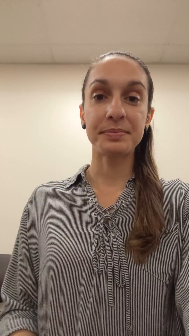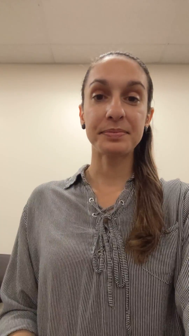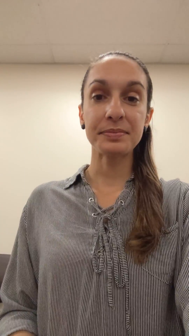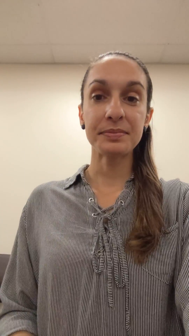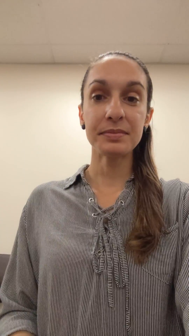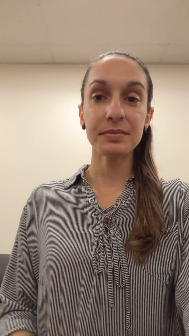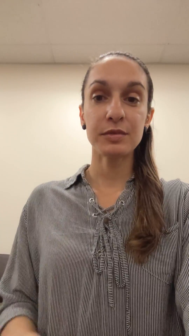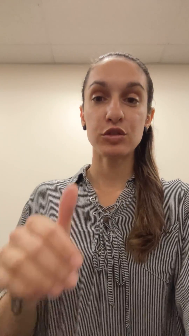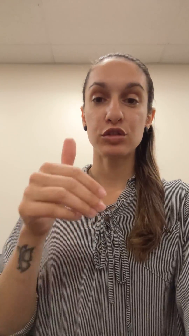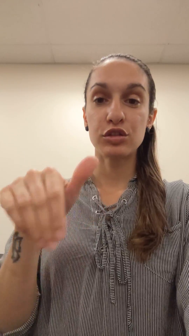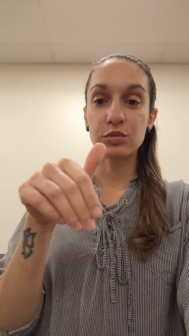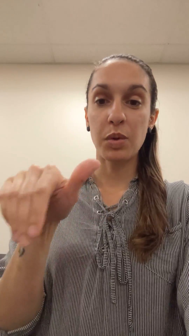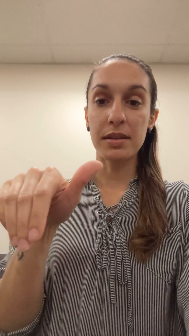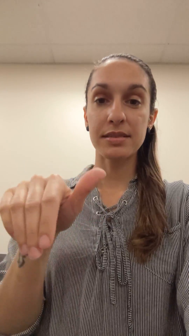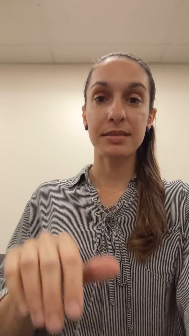shorts